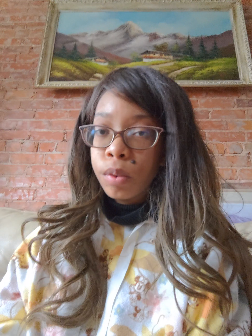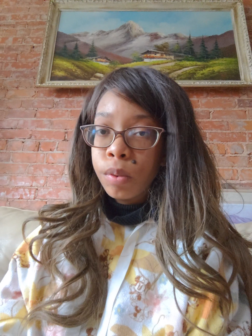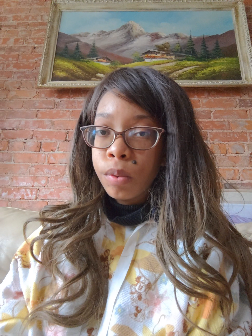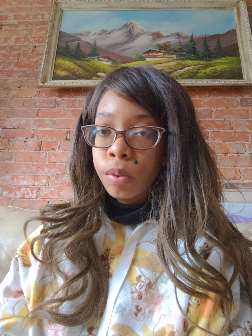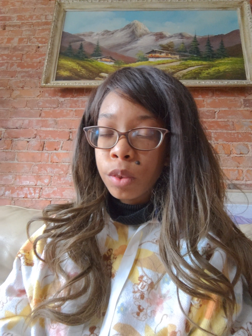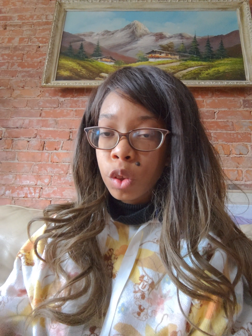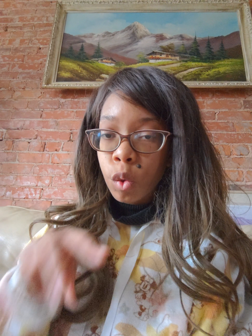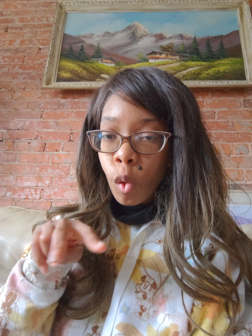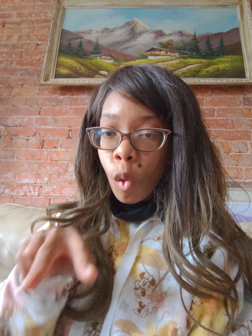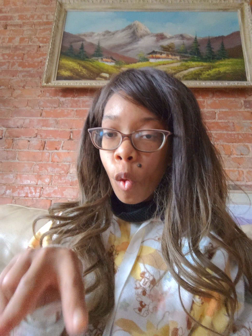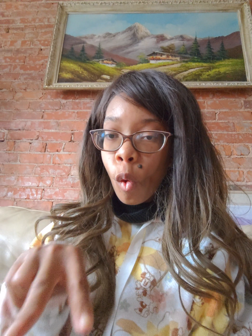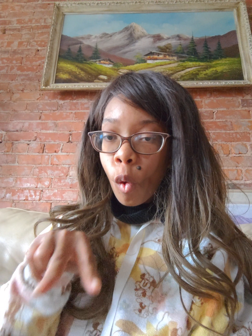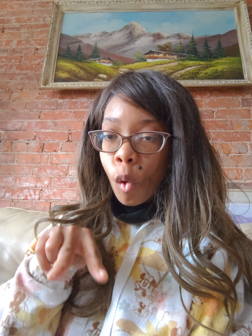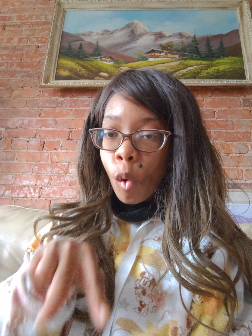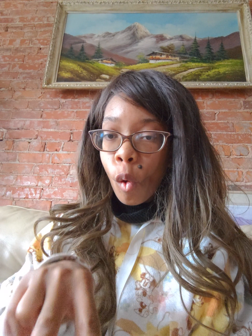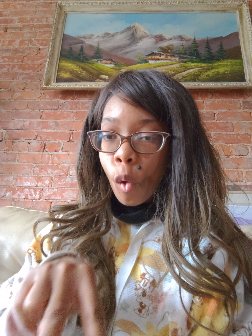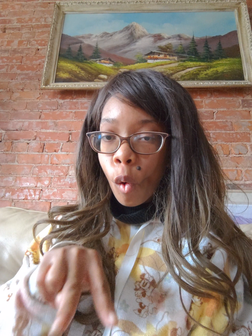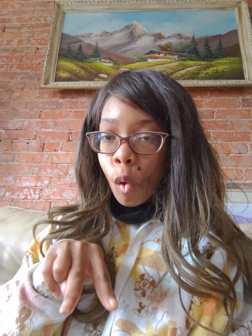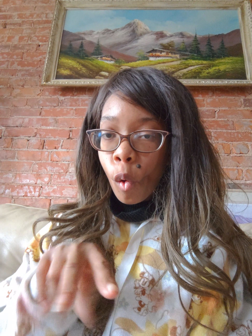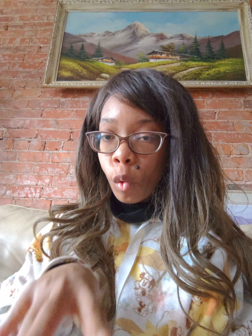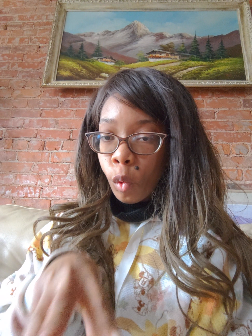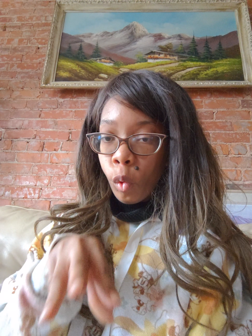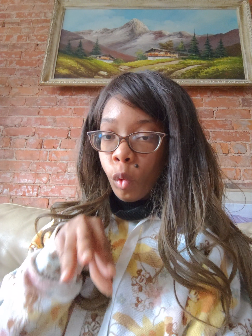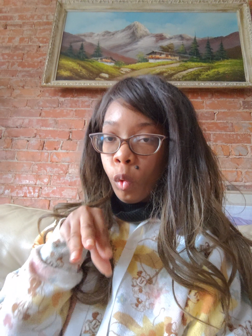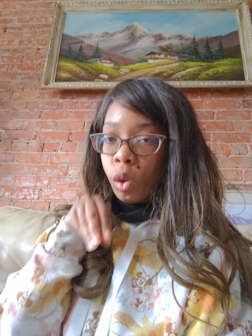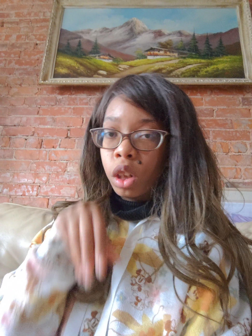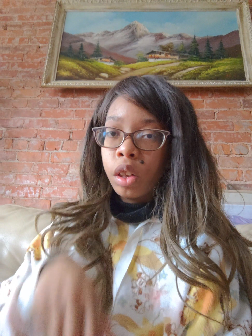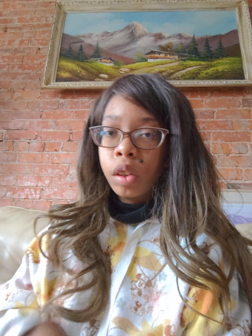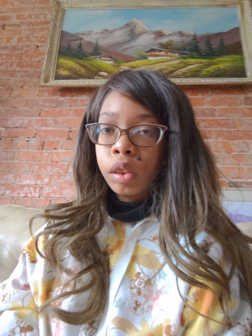vacuum